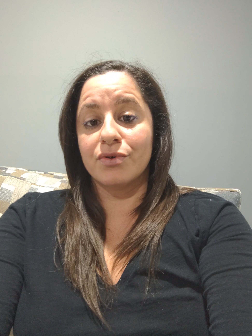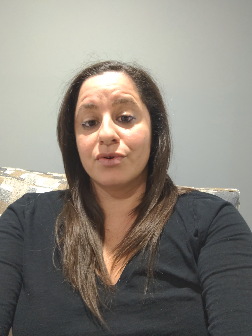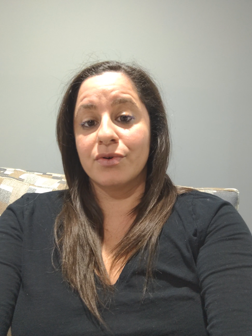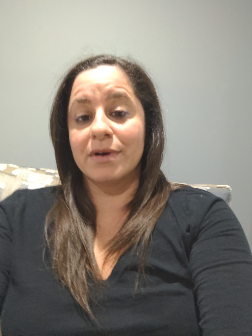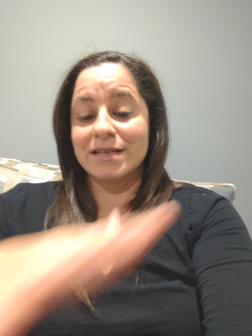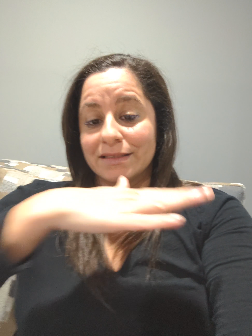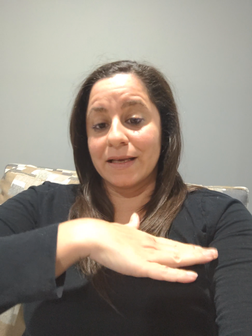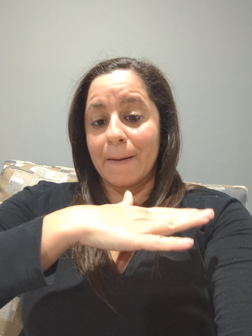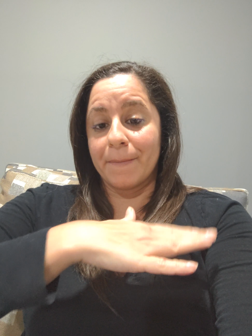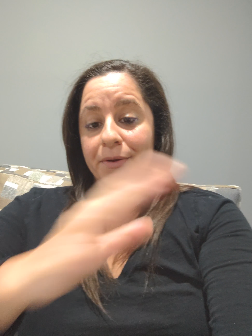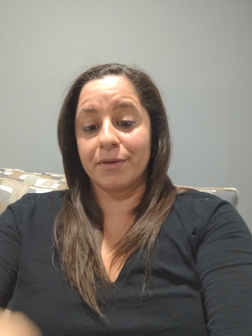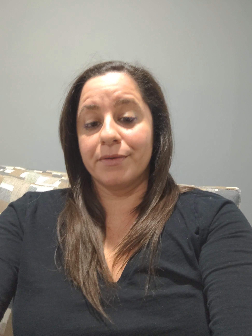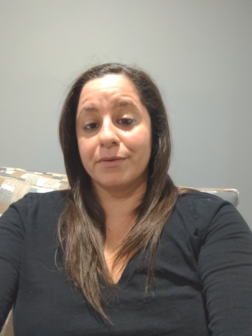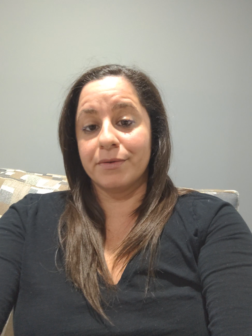table